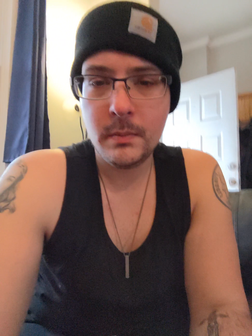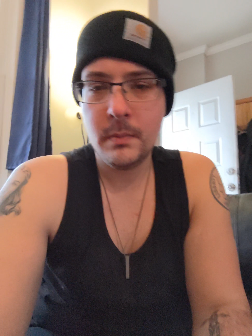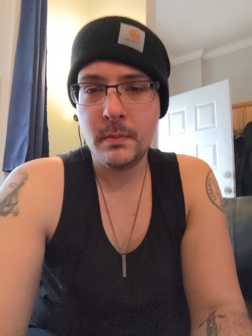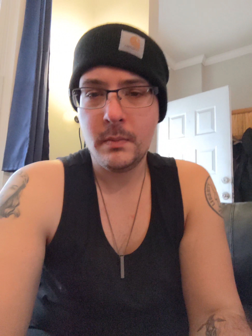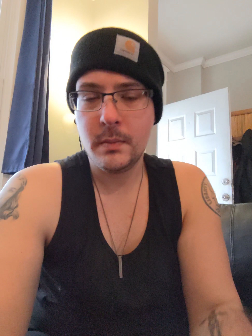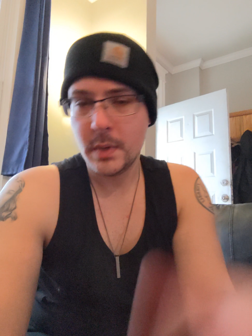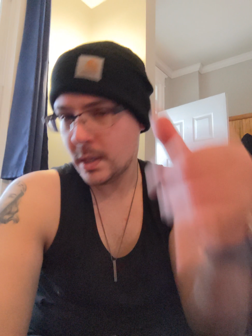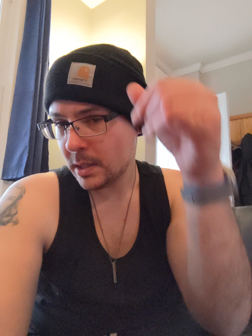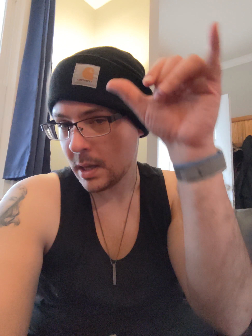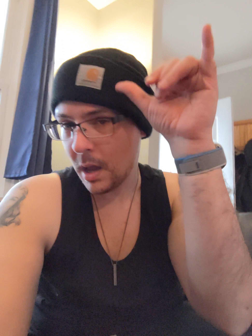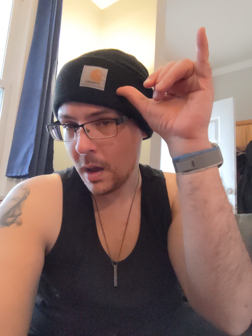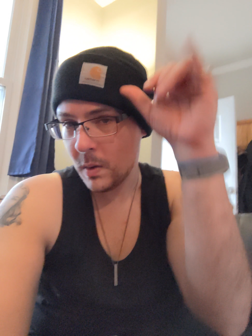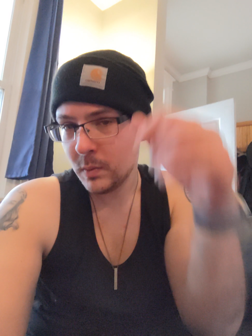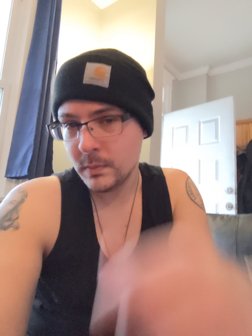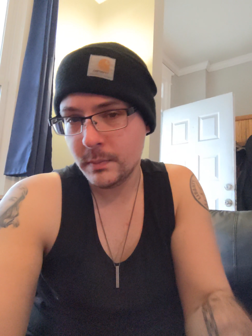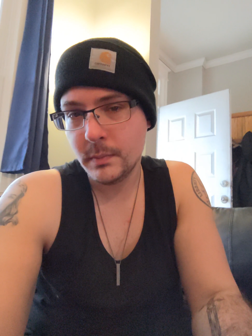cow